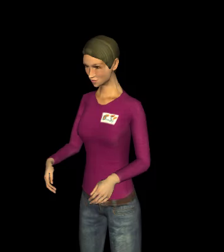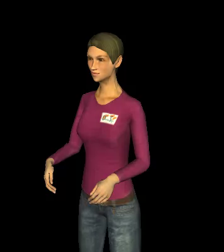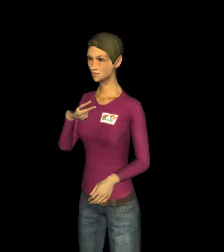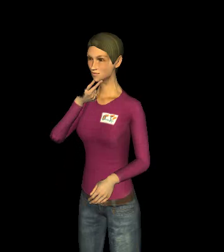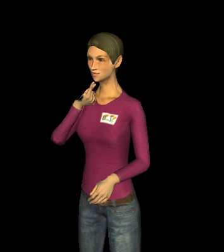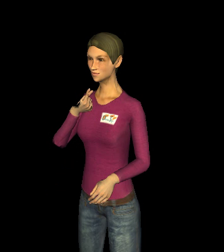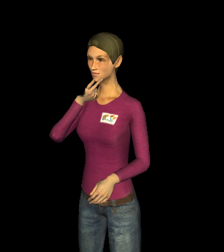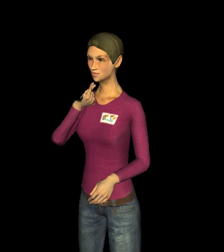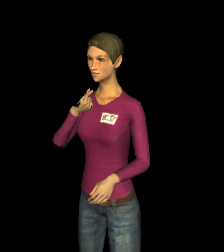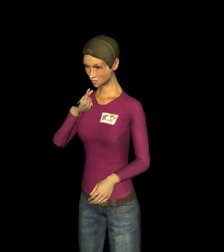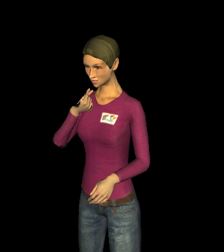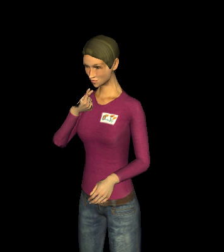سهل